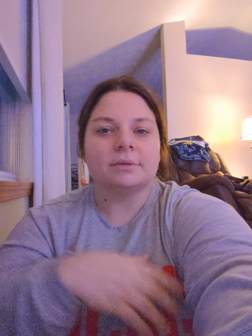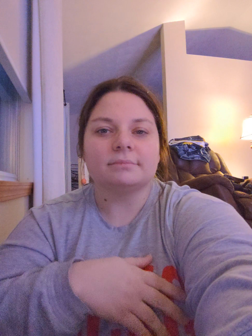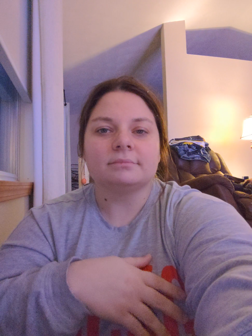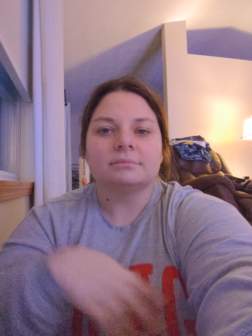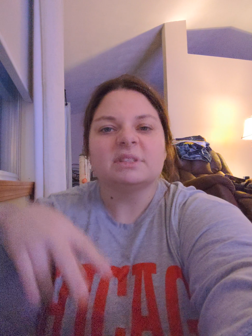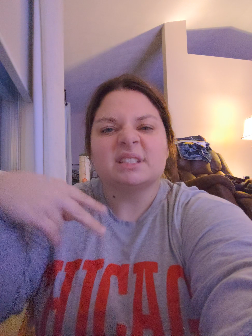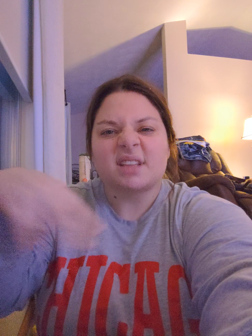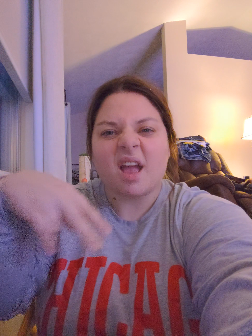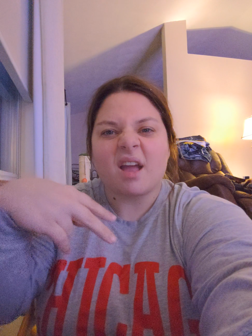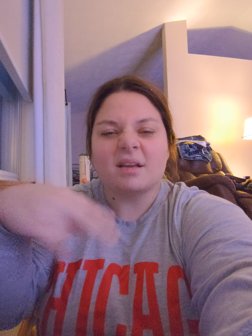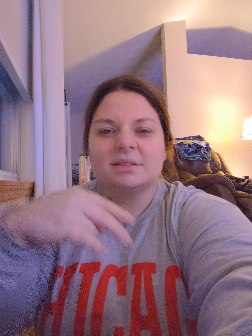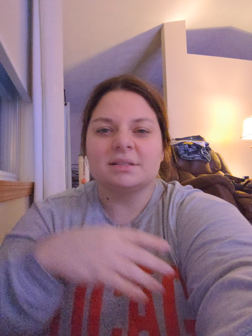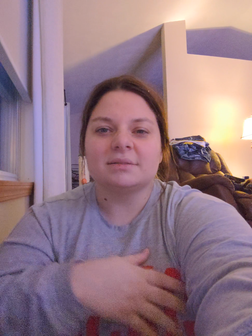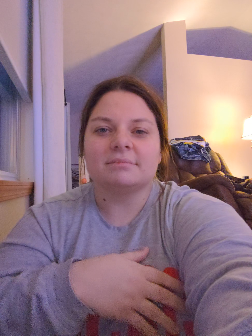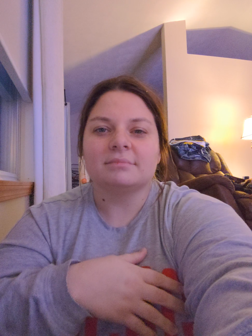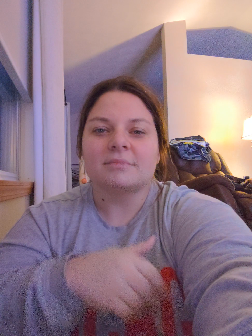dance